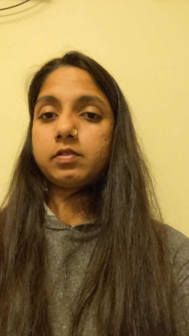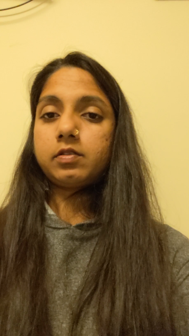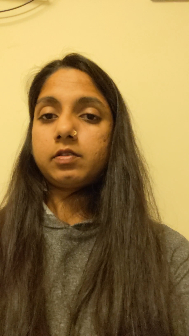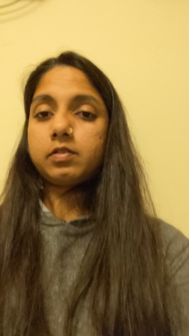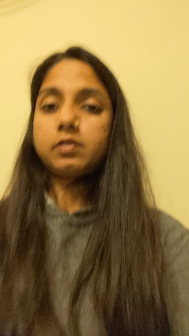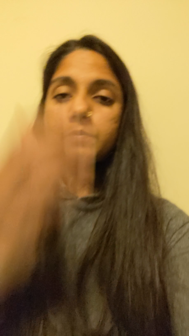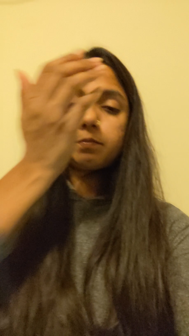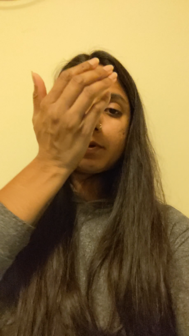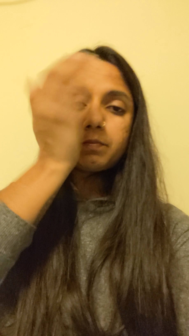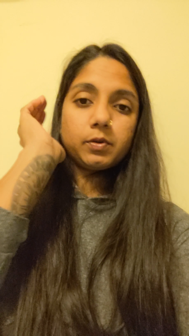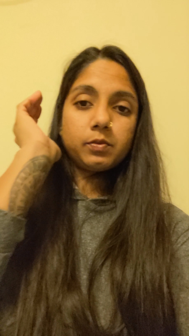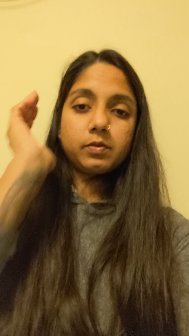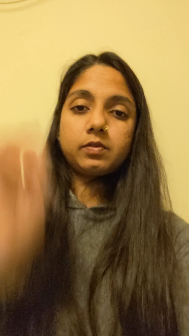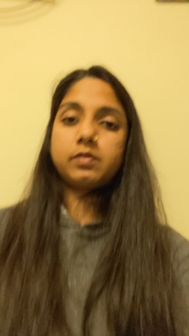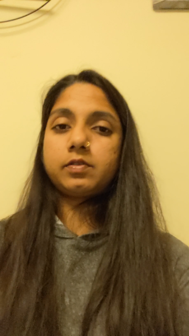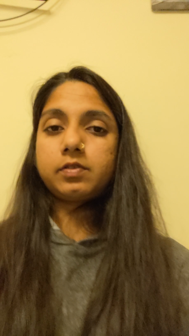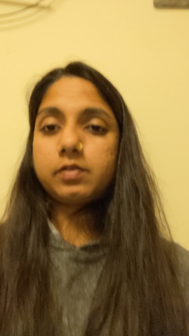peekaboo